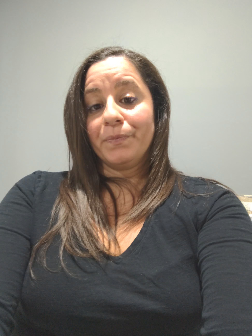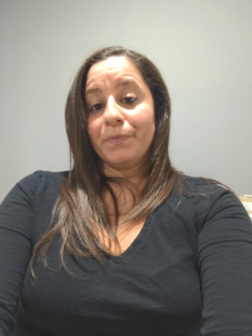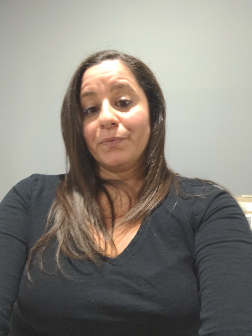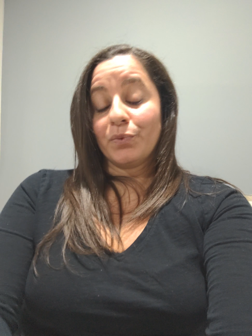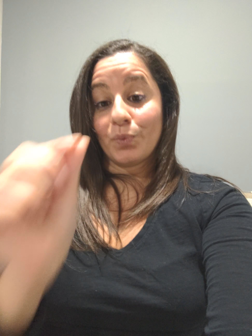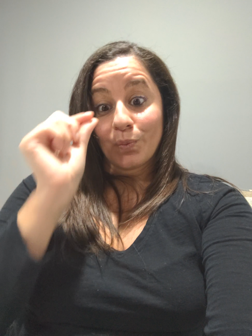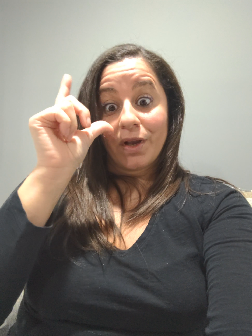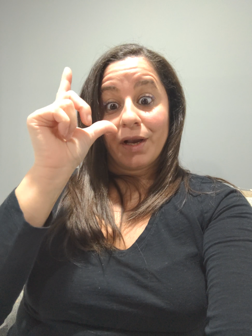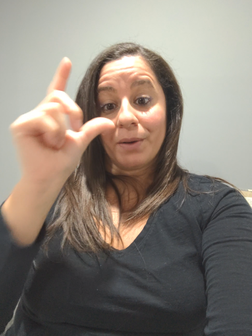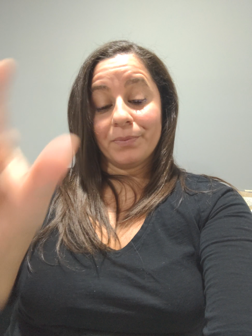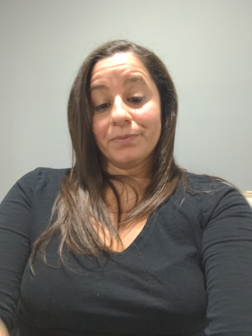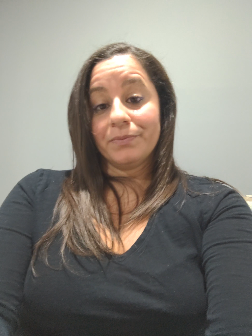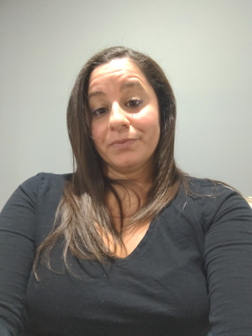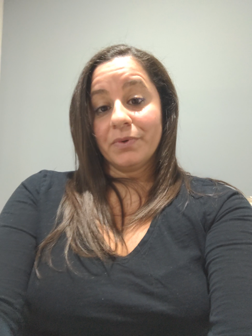wake